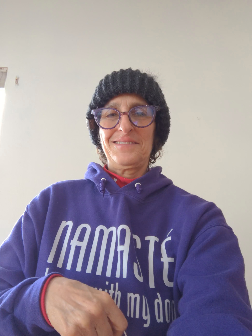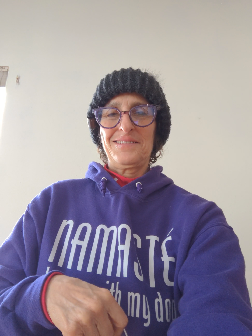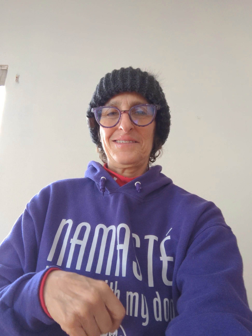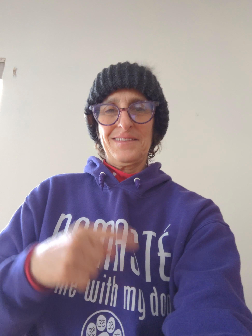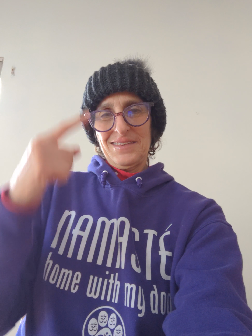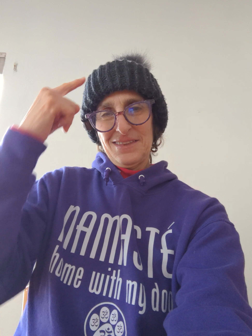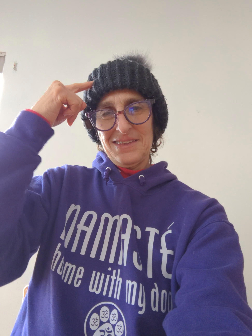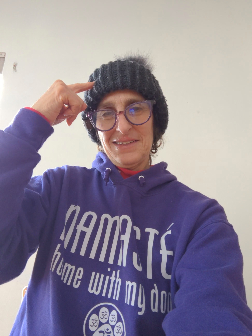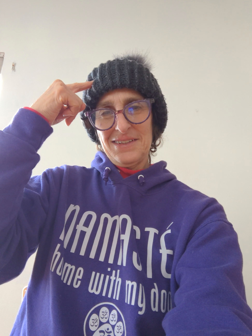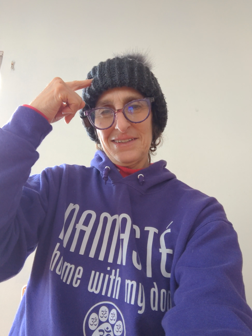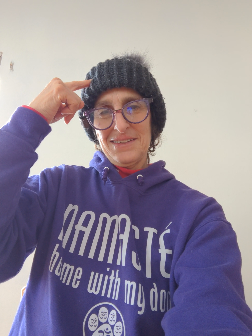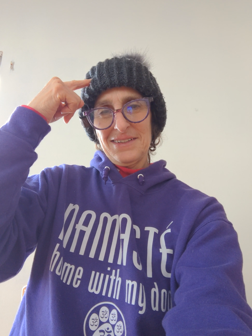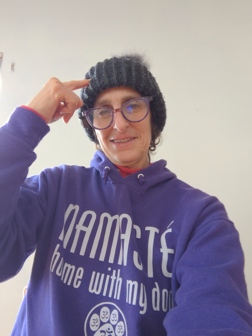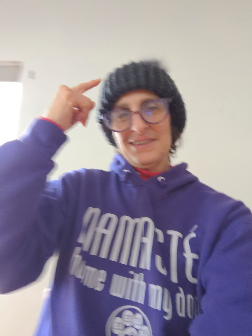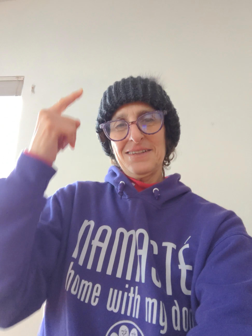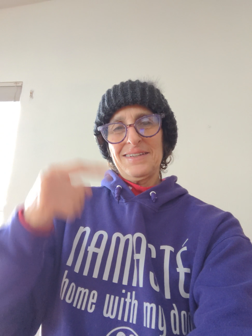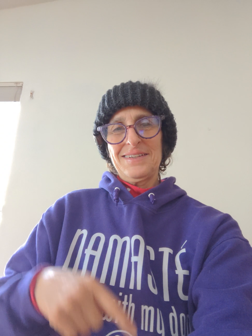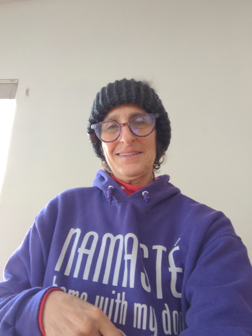think